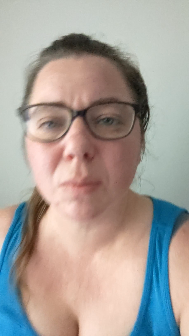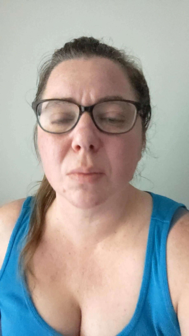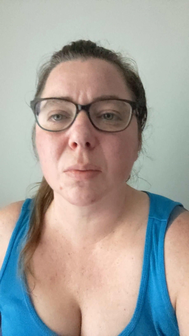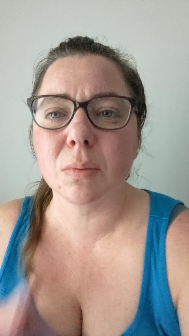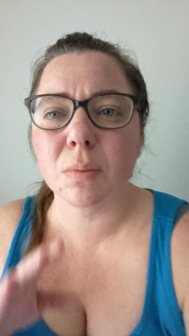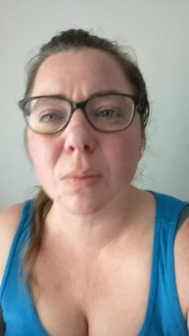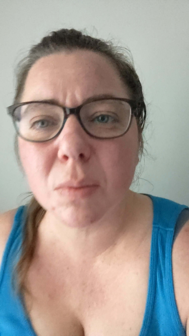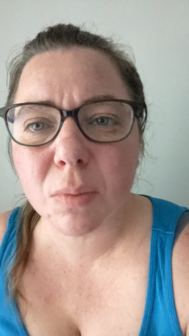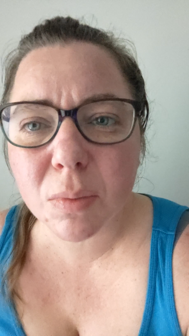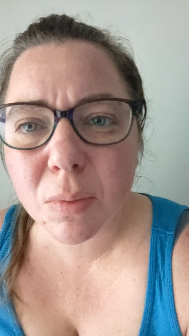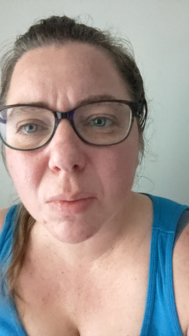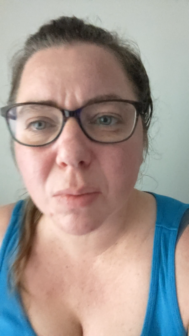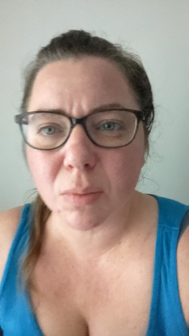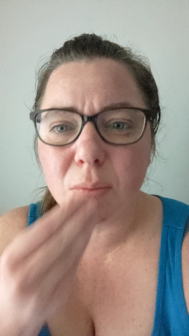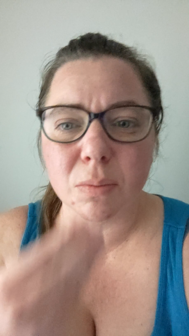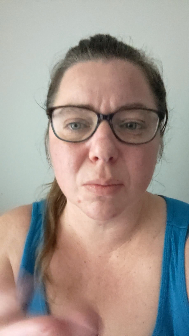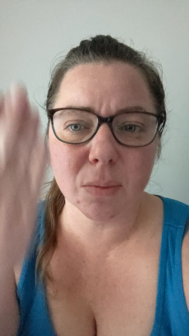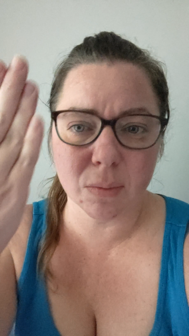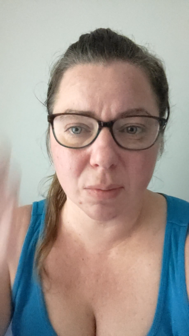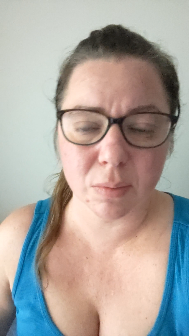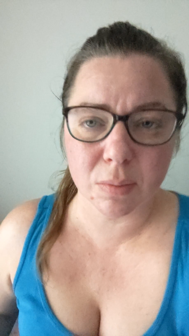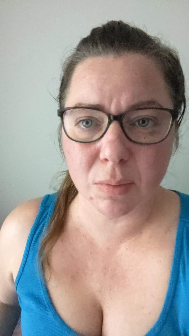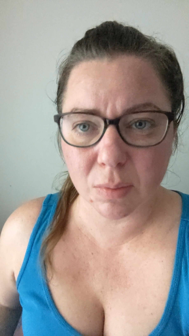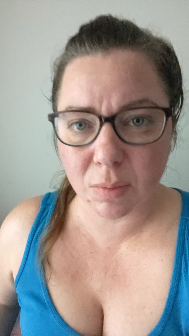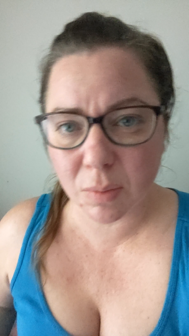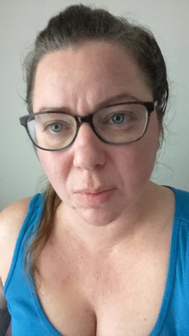breakfast